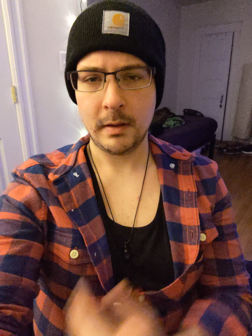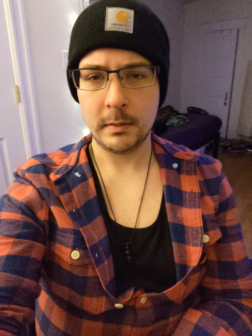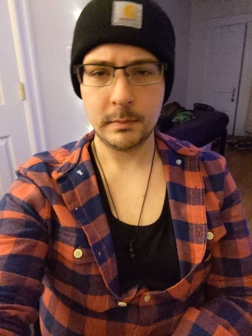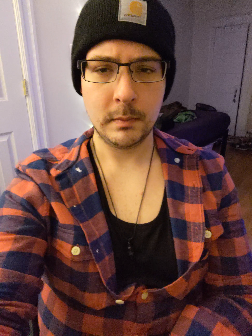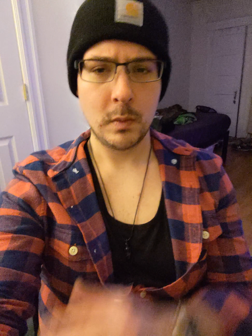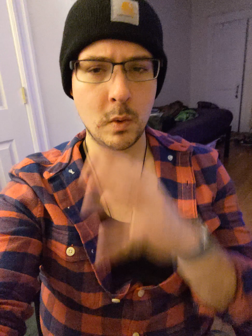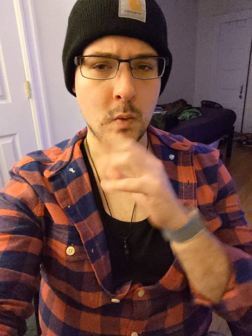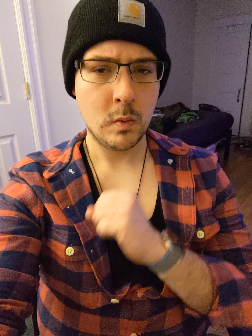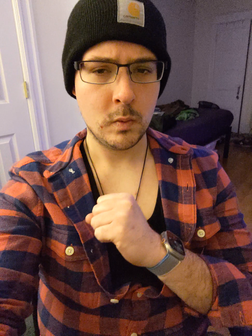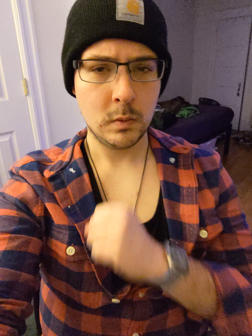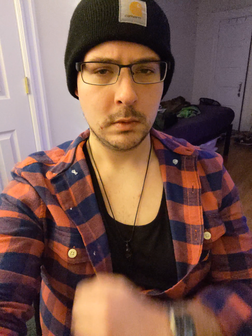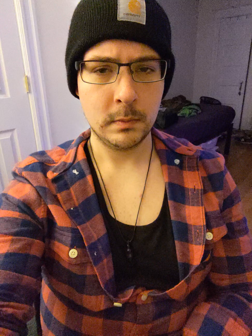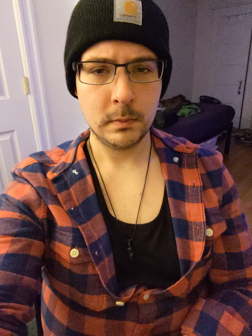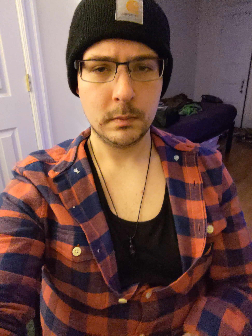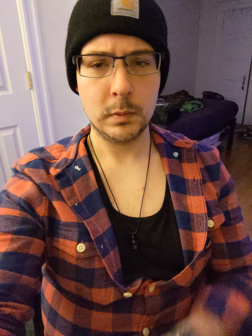old